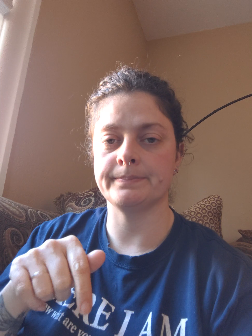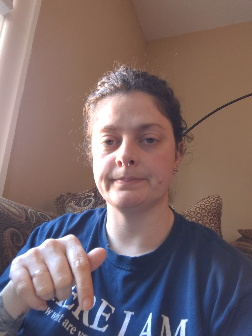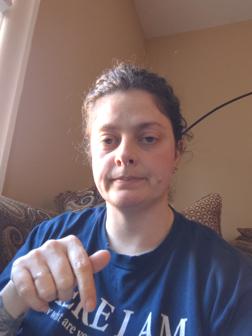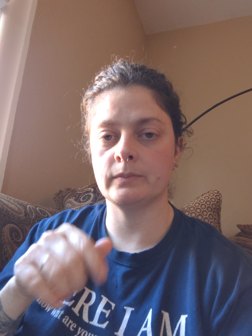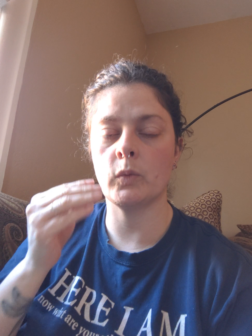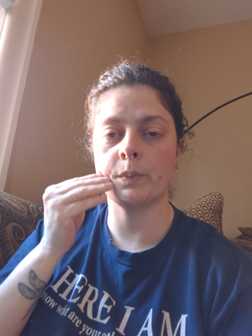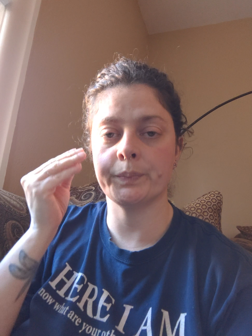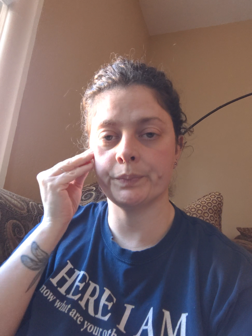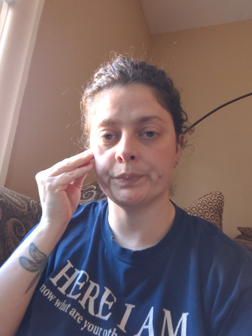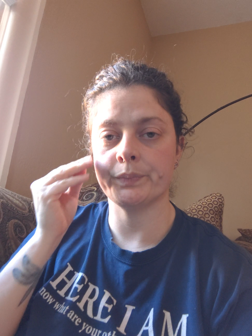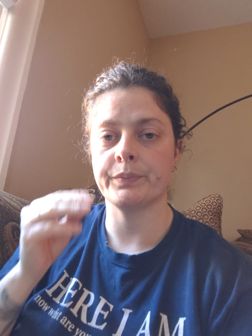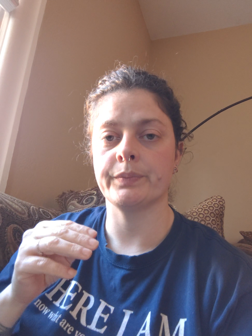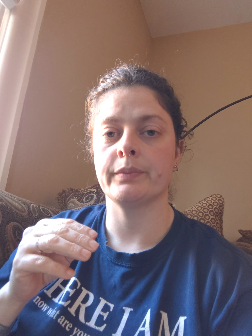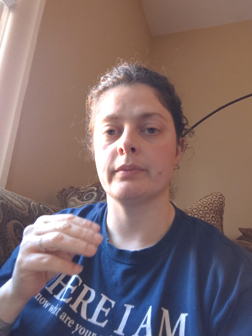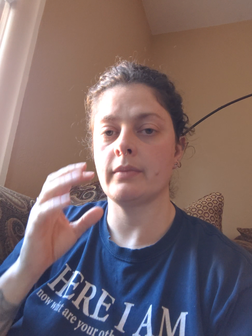home